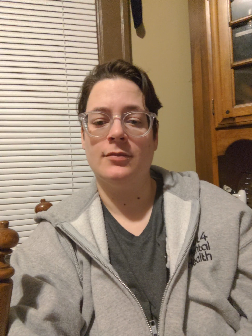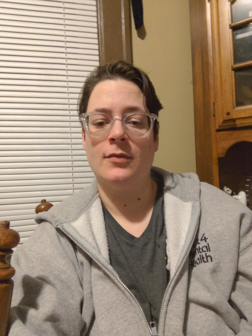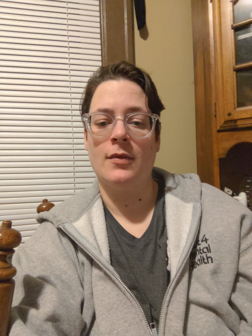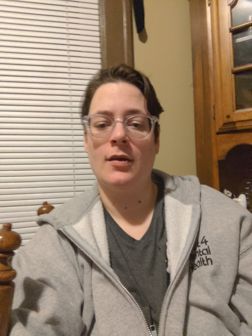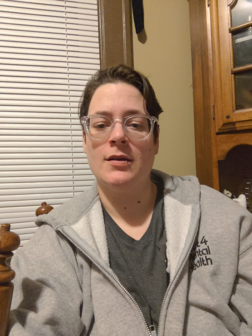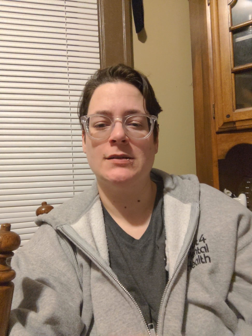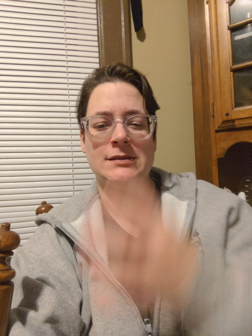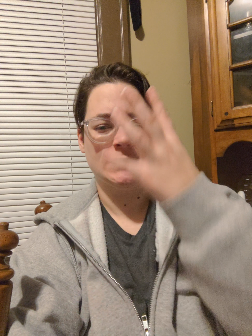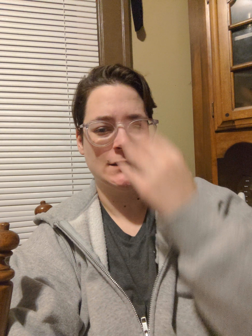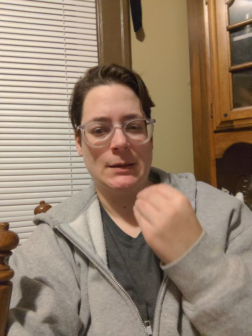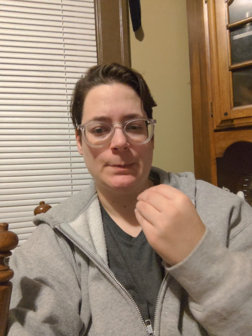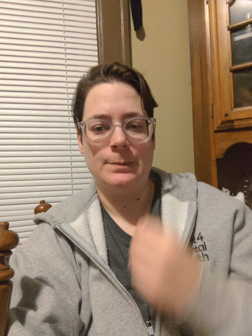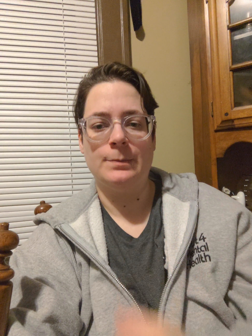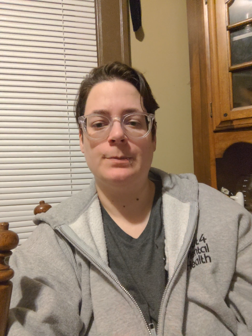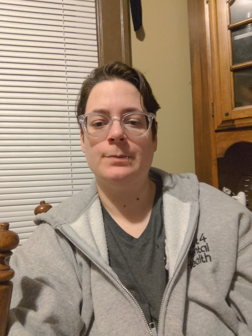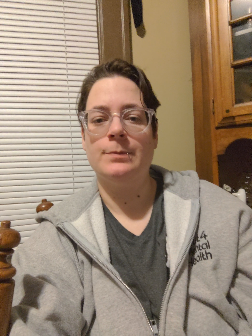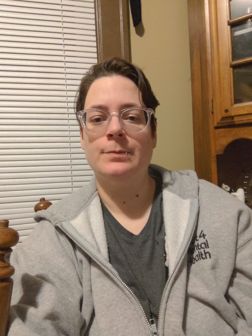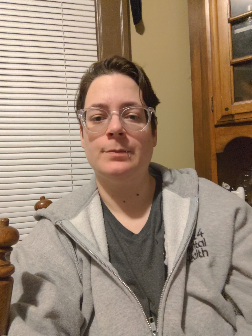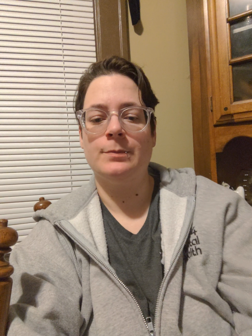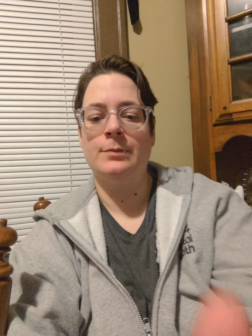sleep